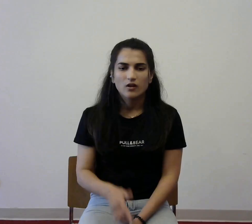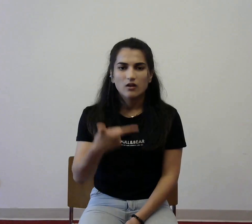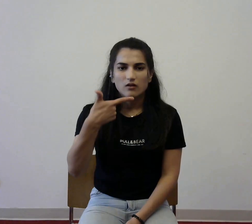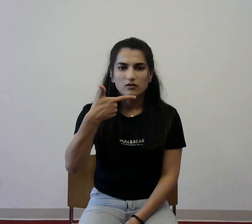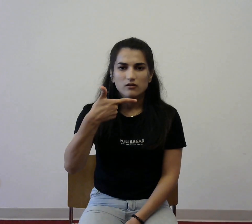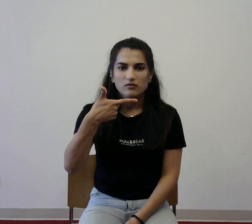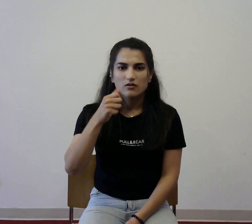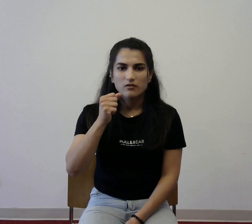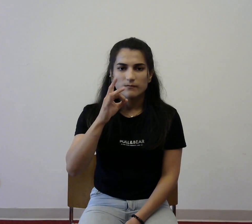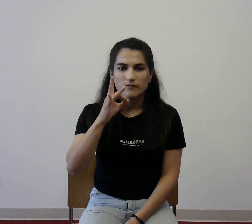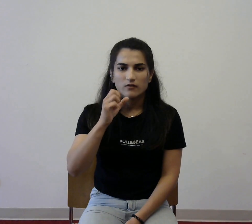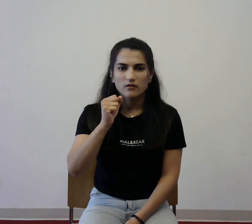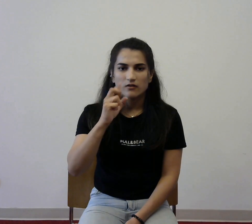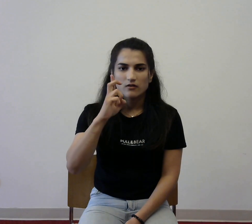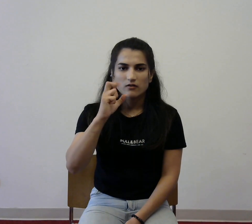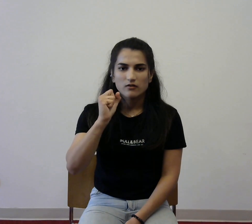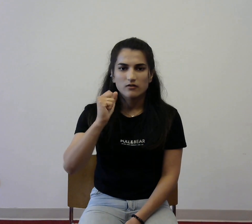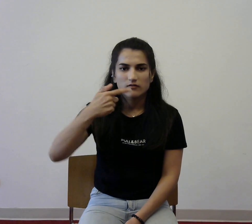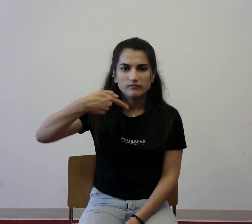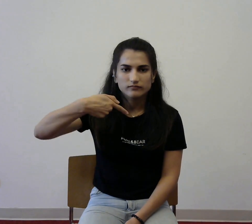qarabağ